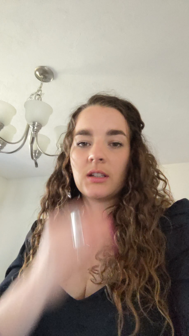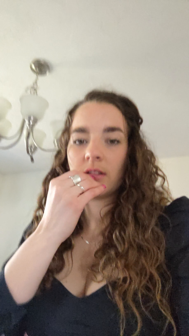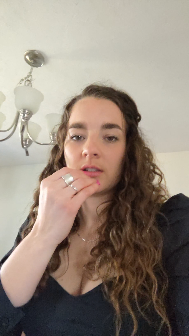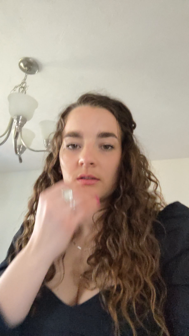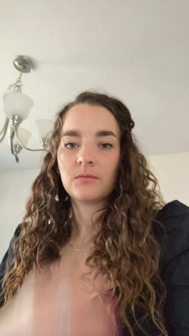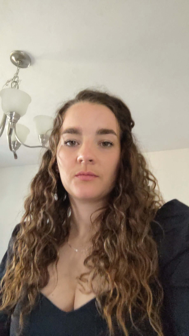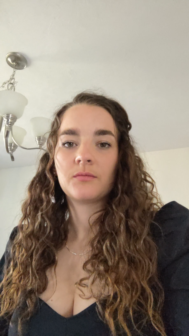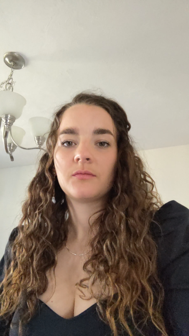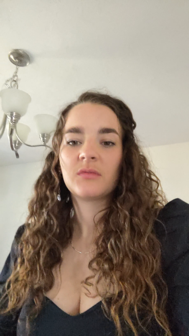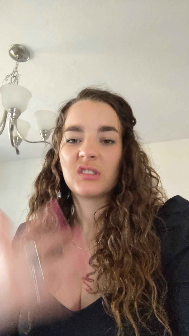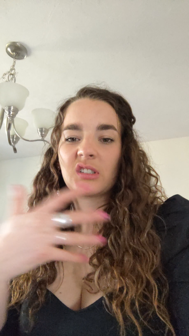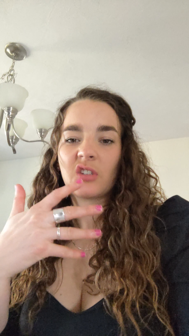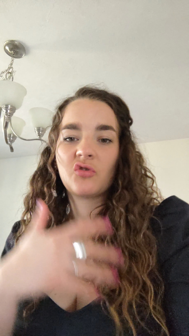scared